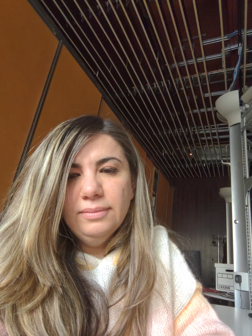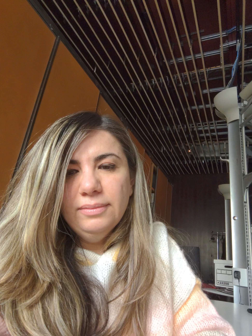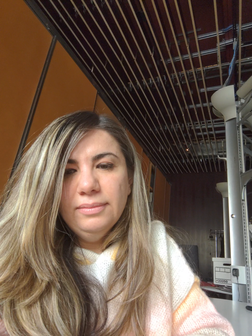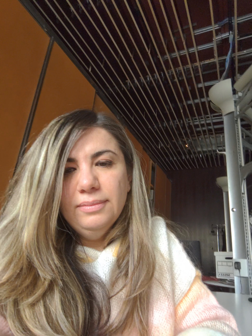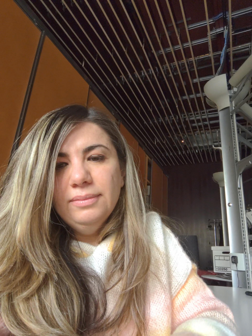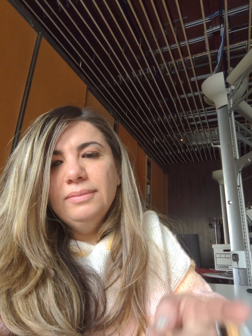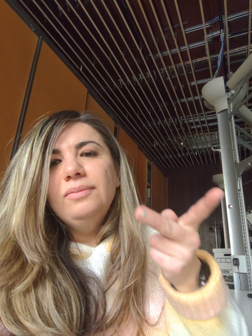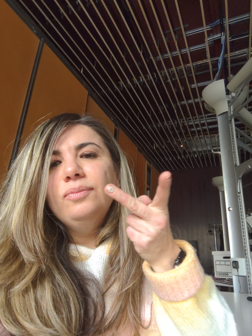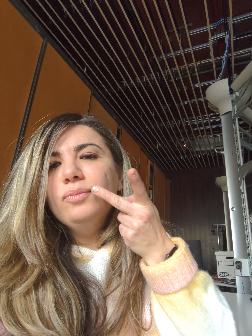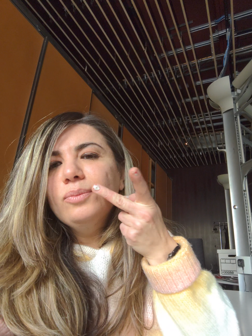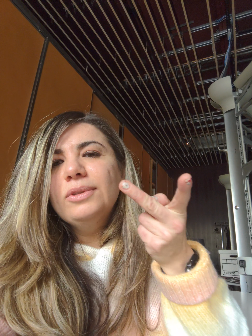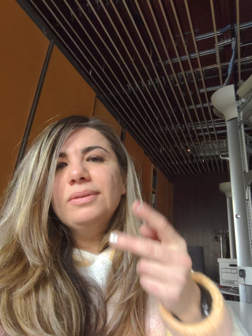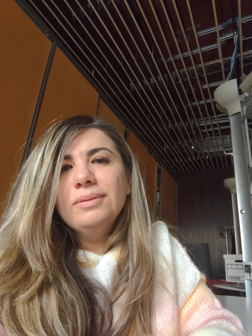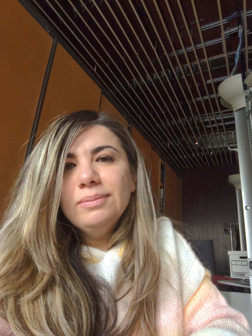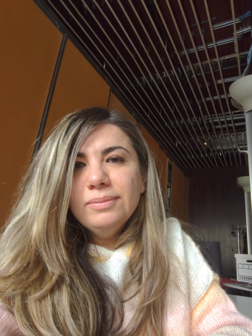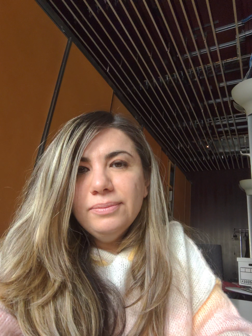kiss